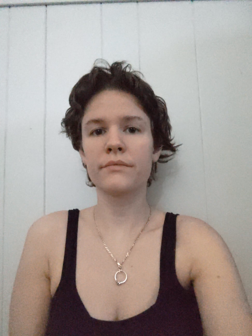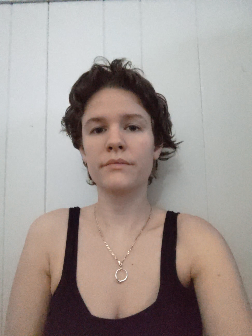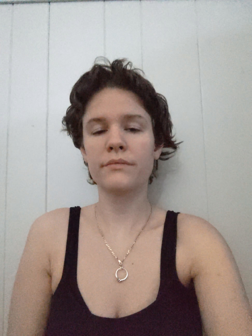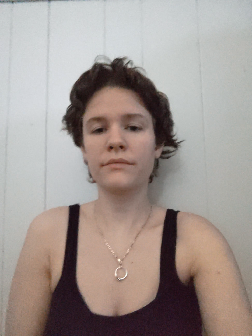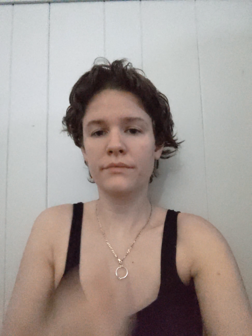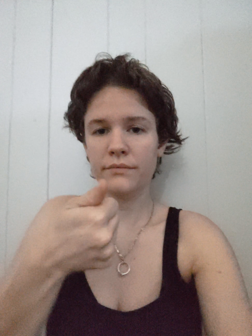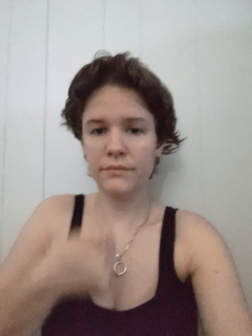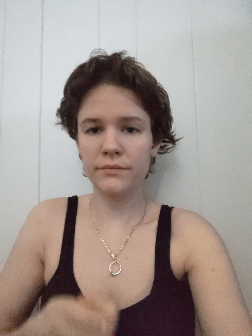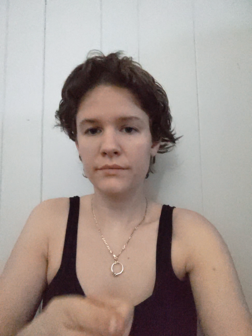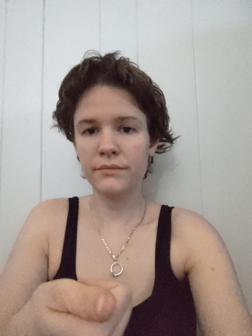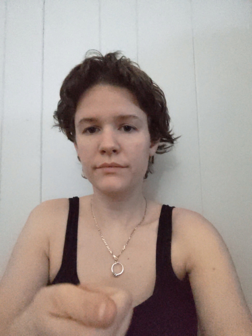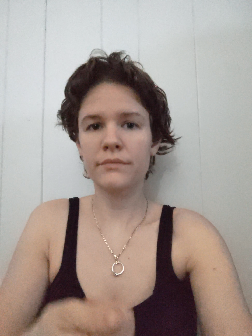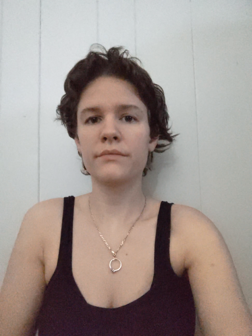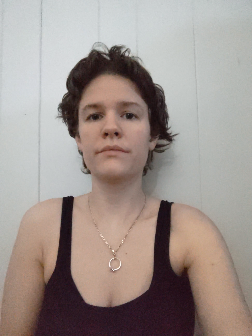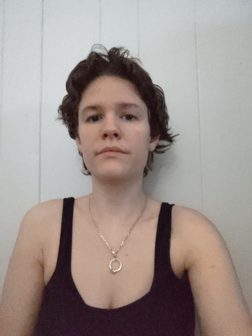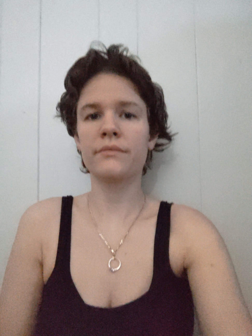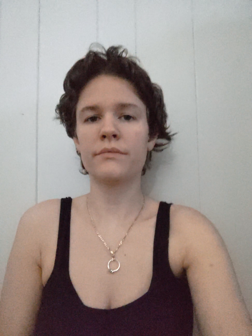hide